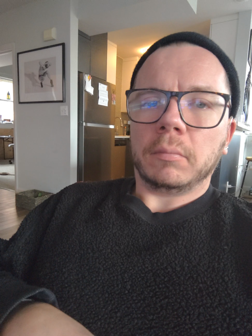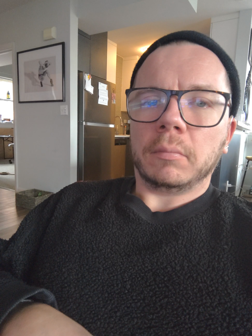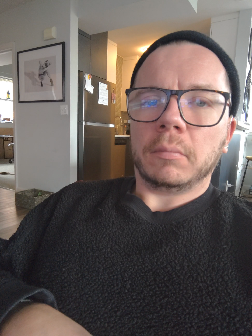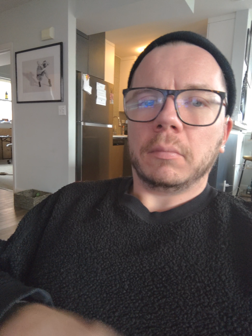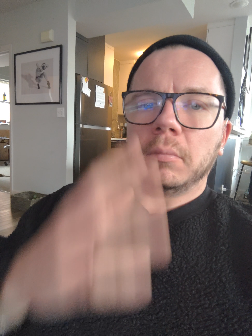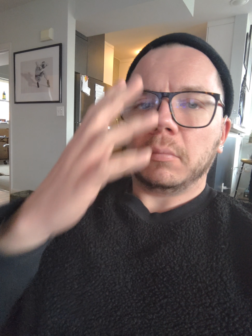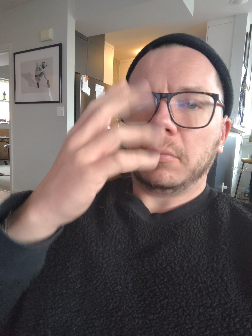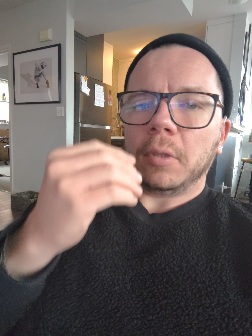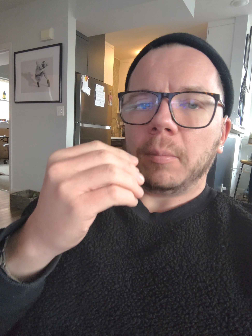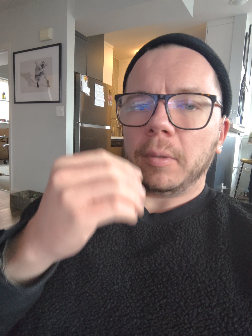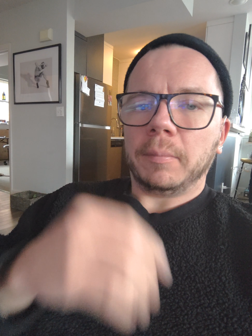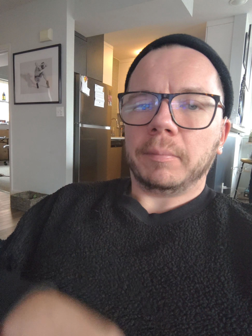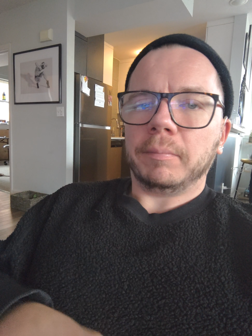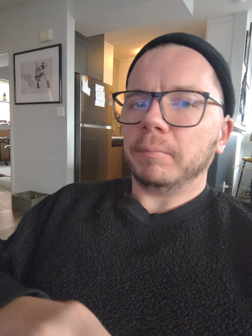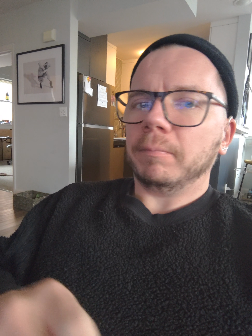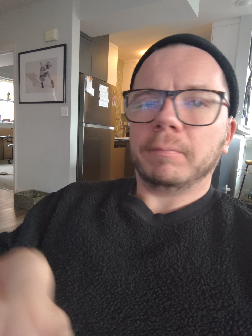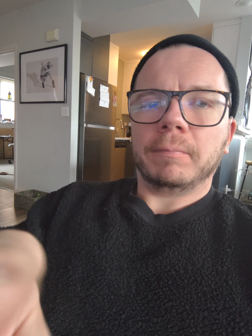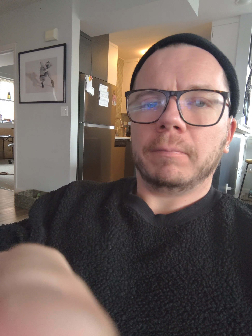sleepy